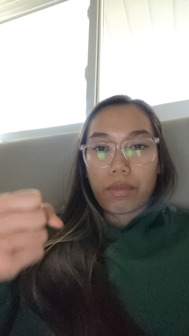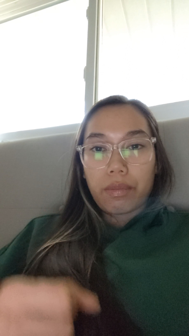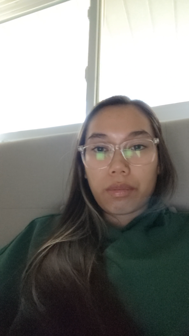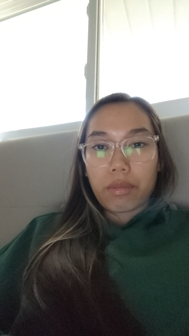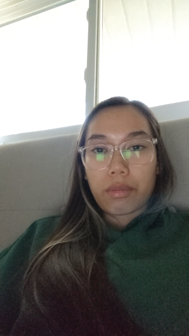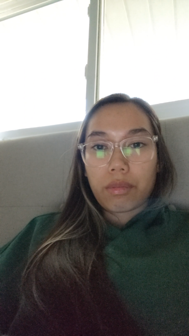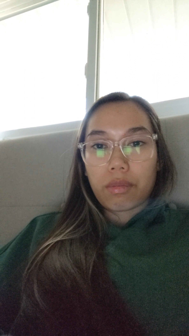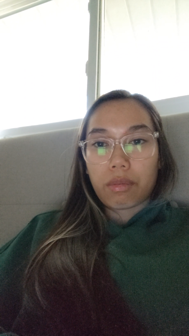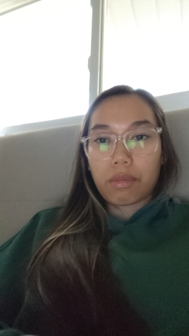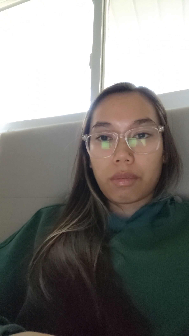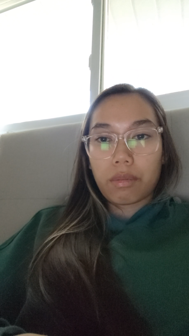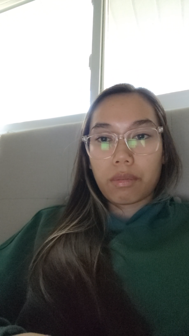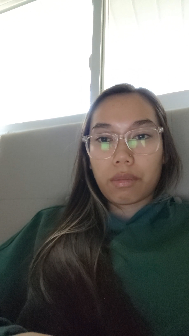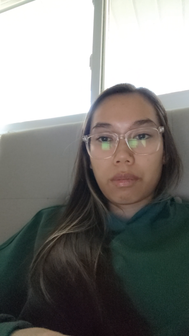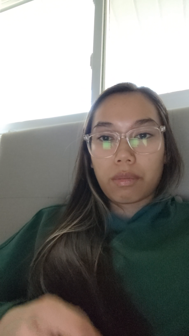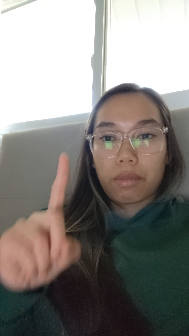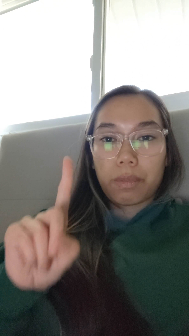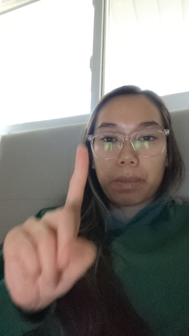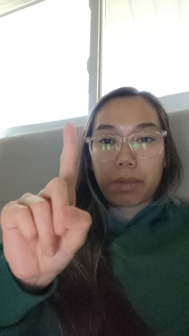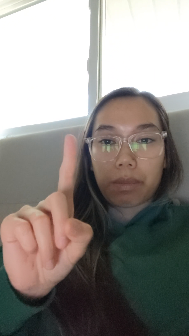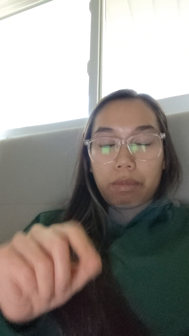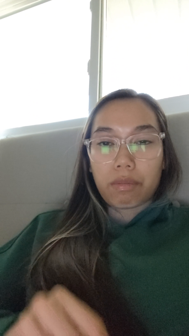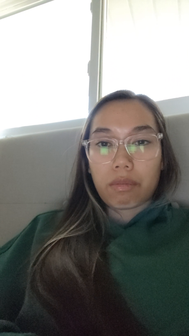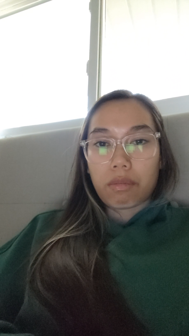bump